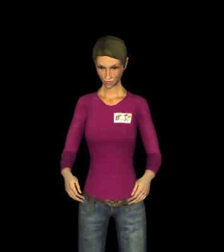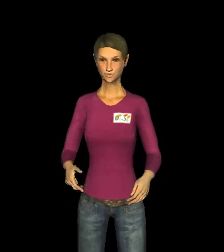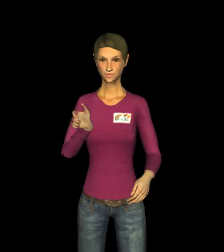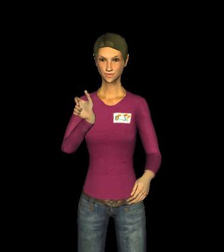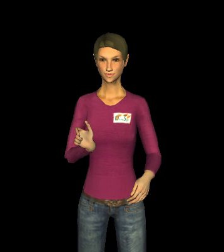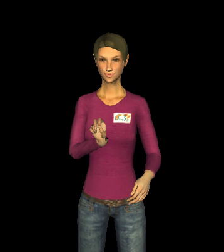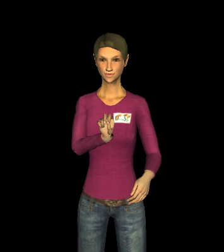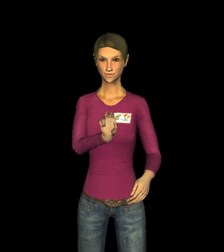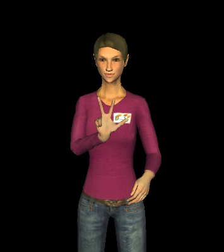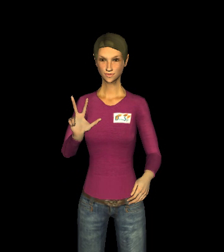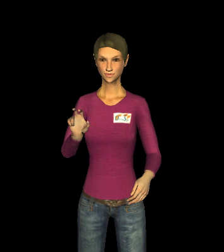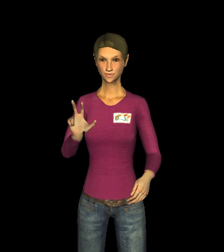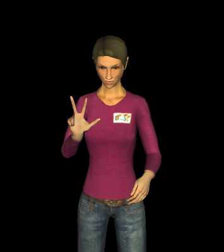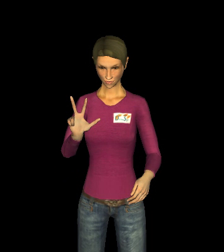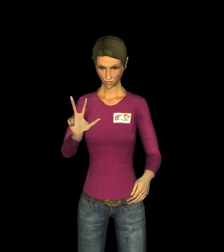راكب